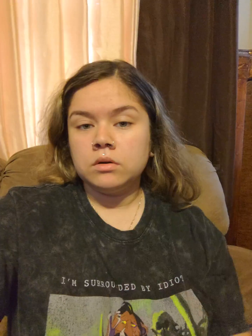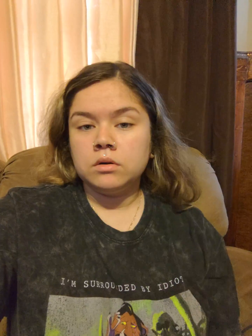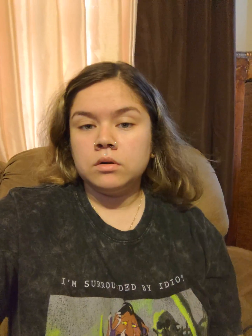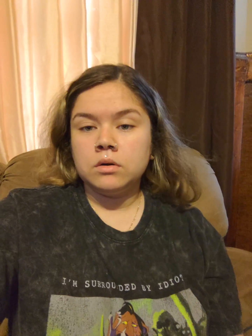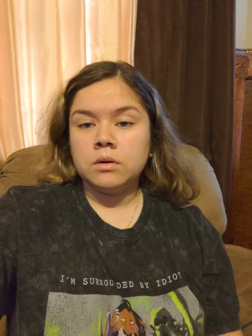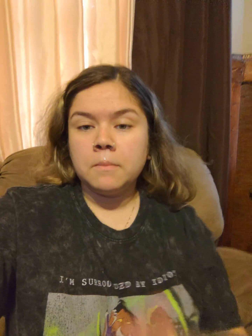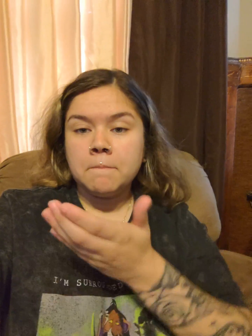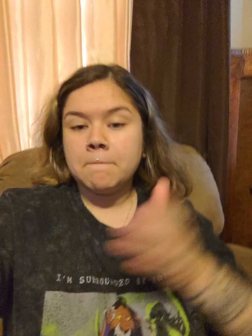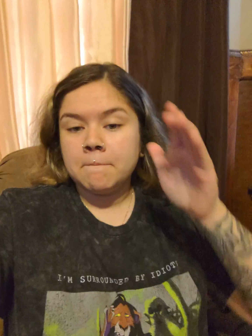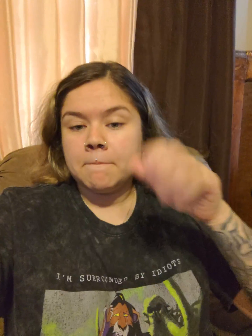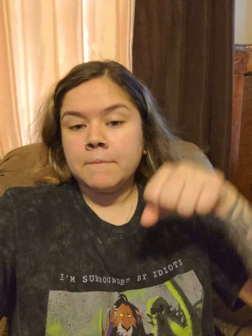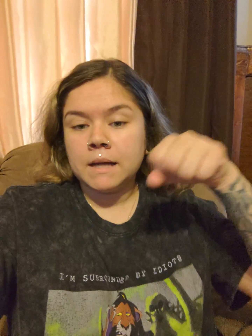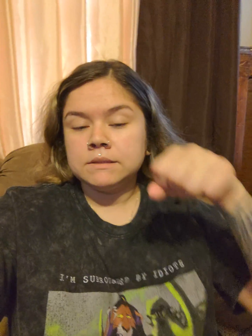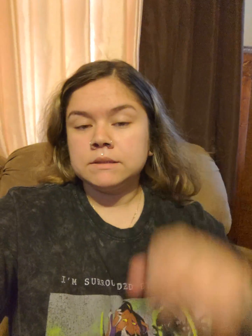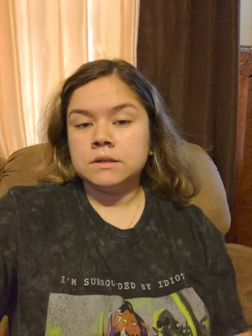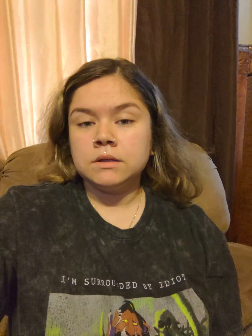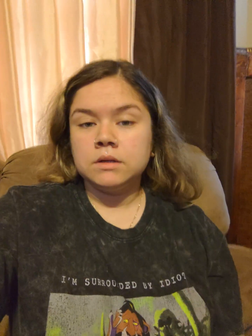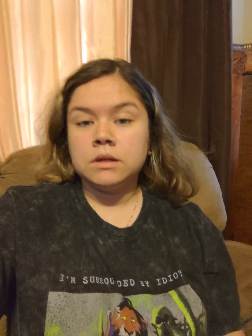basket